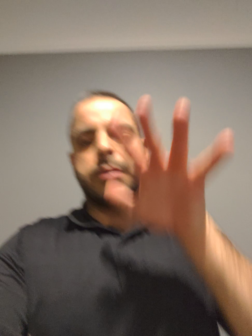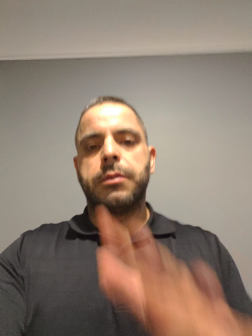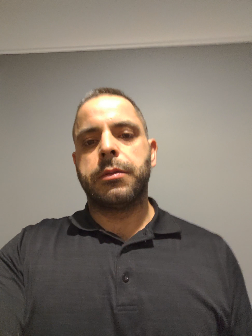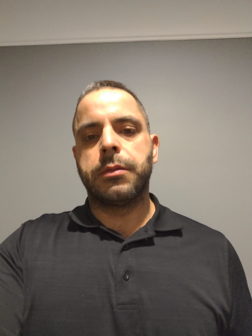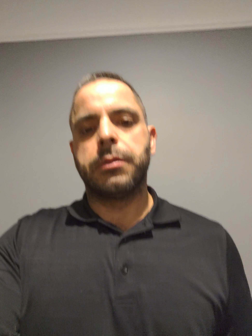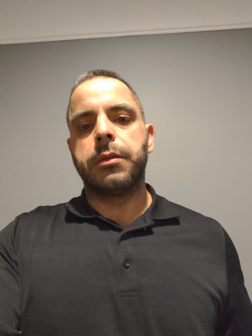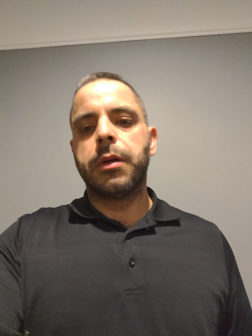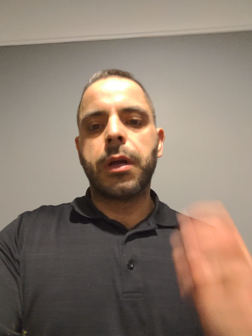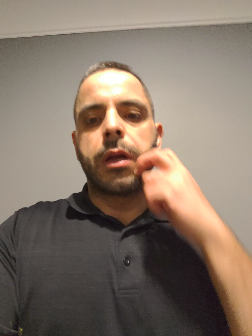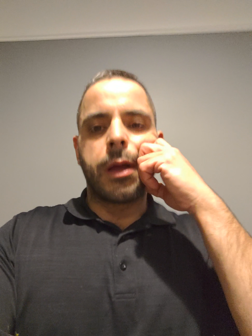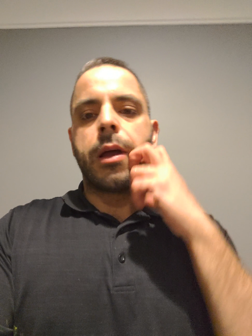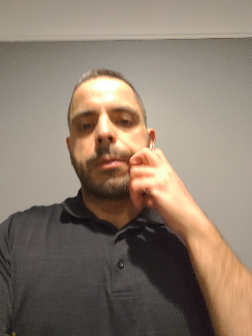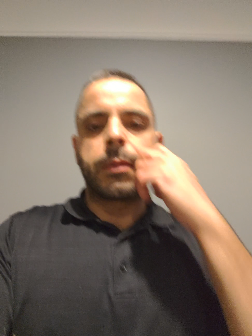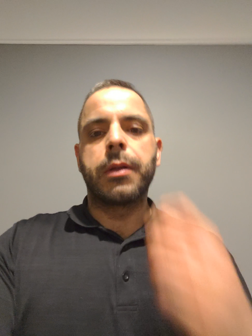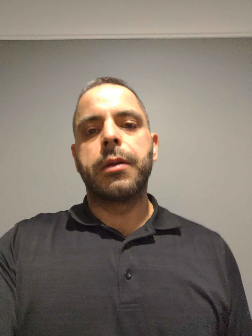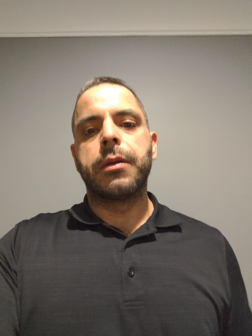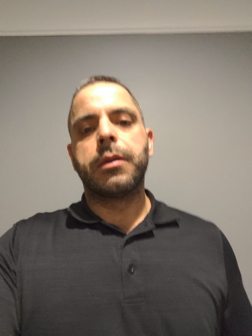gum